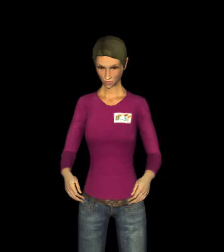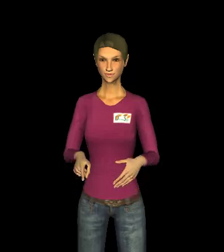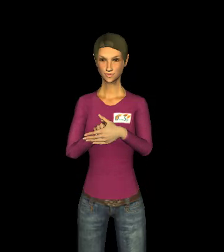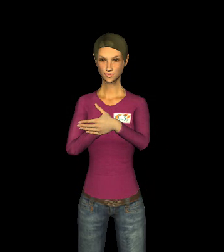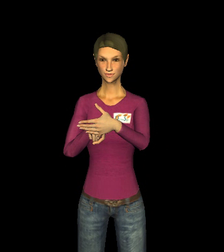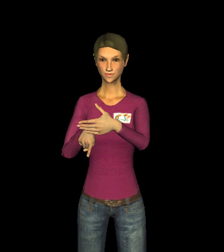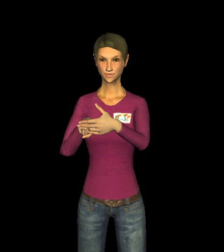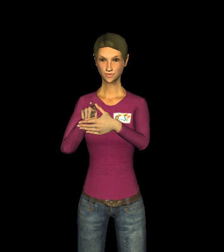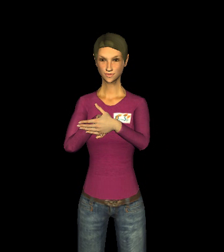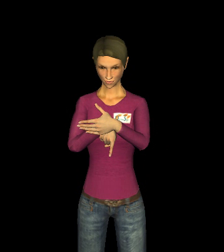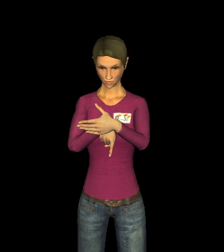يلغي